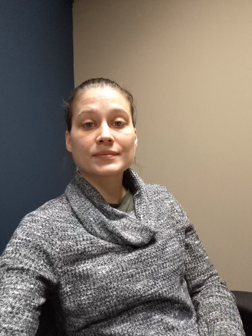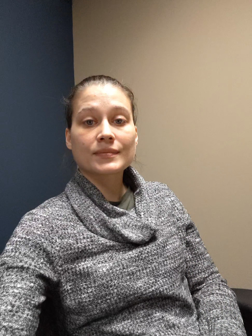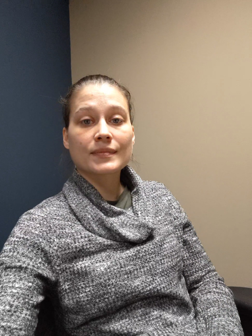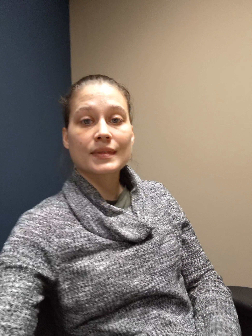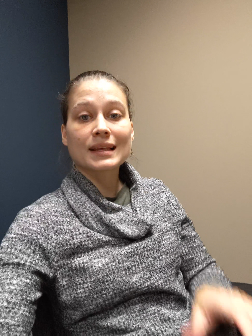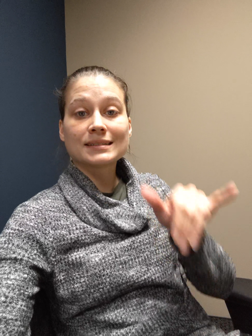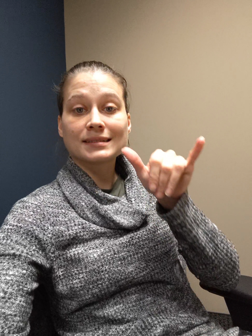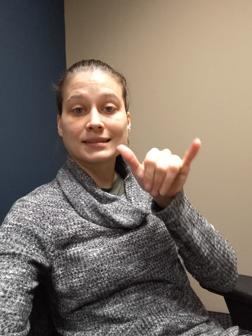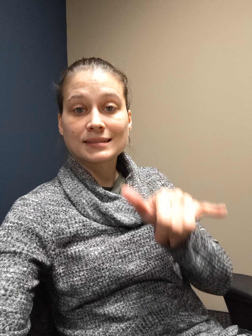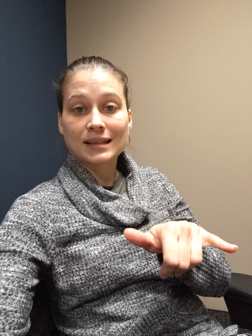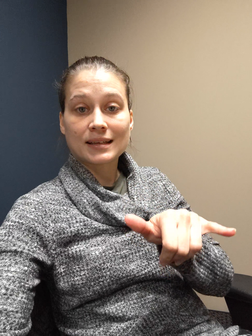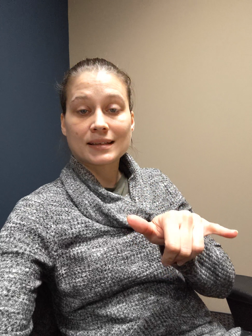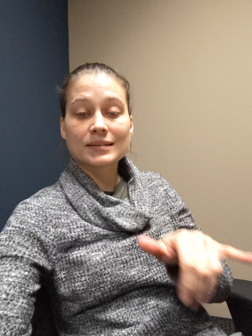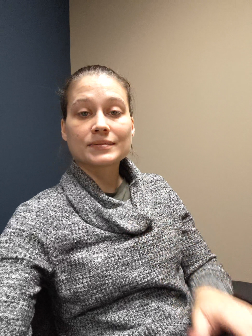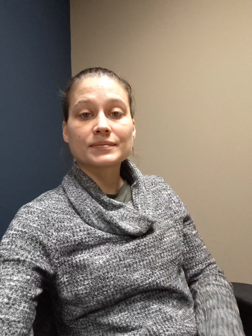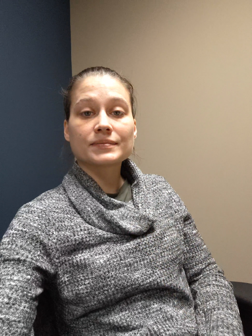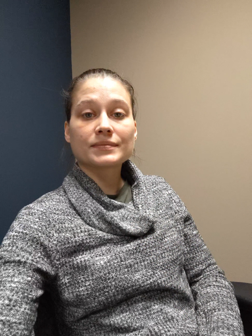stay